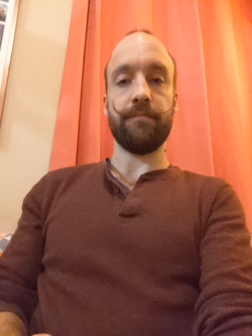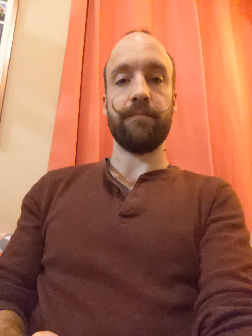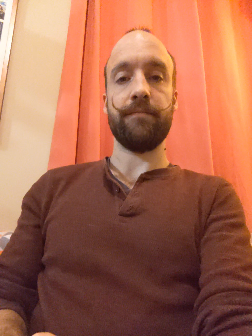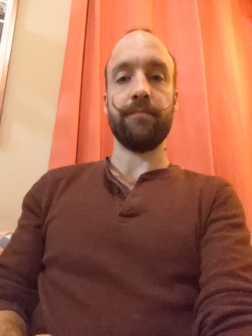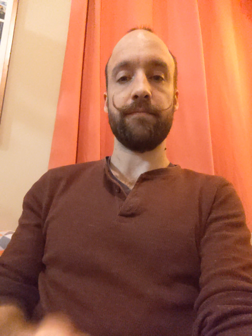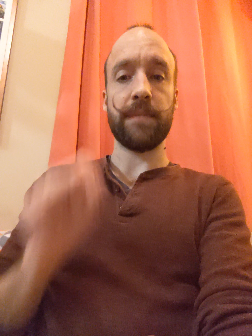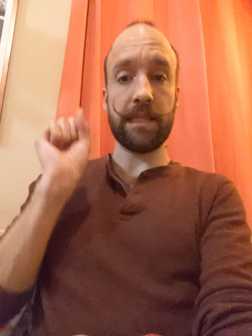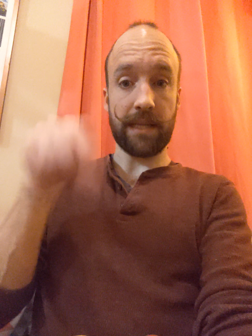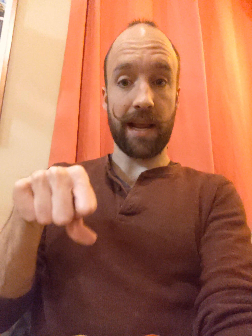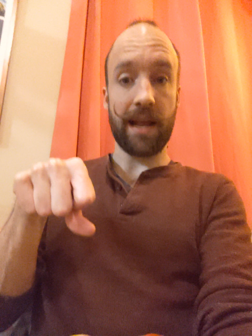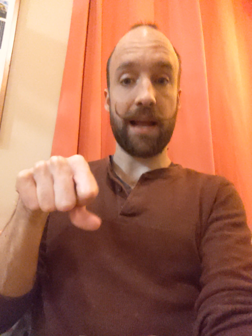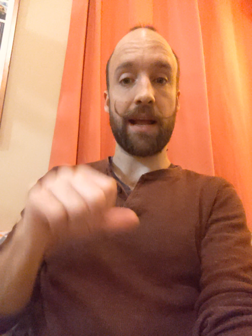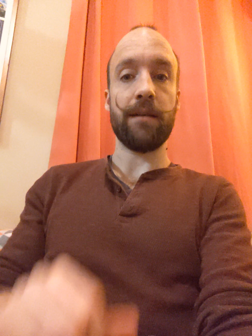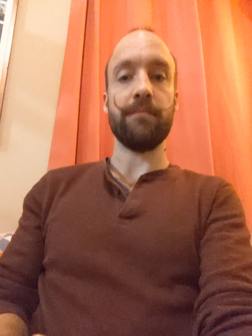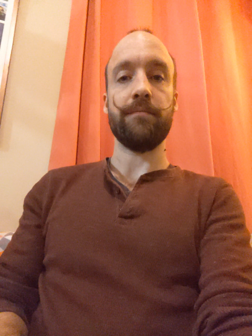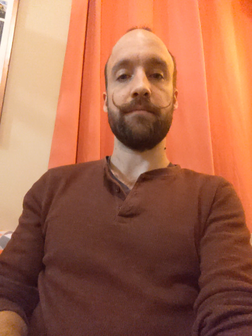can